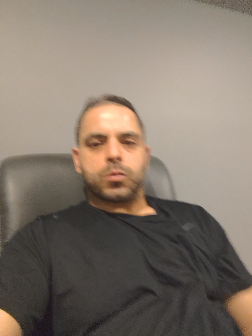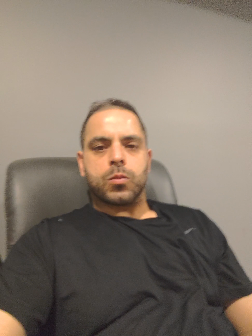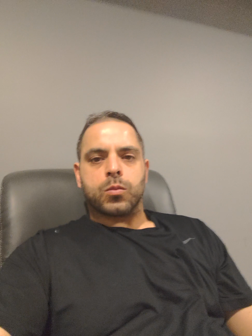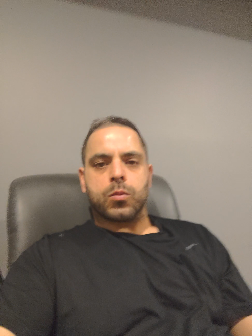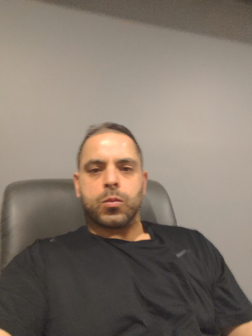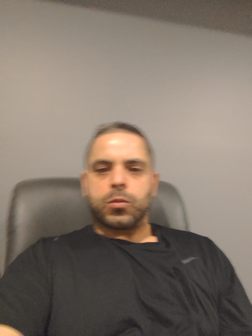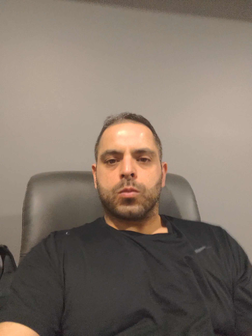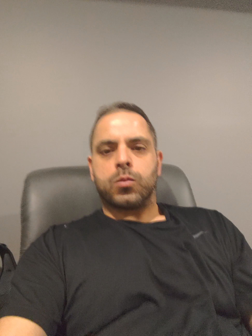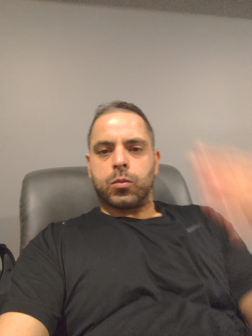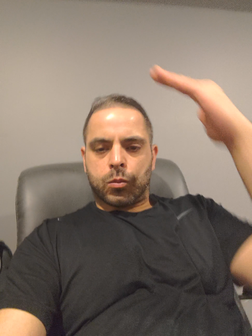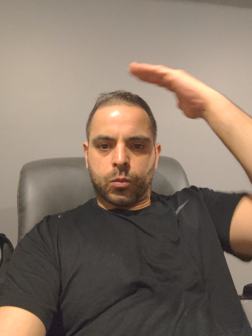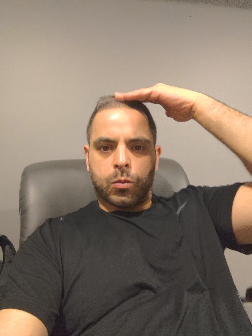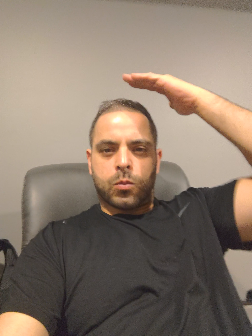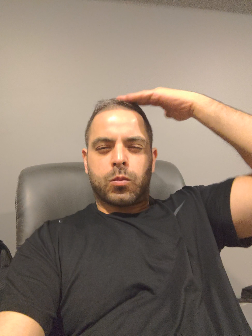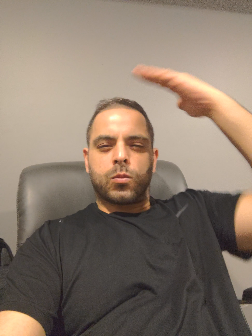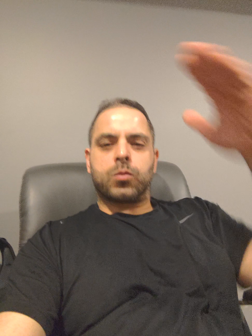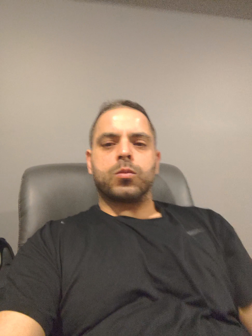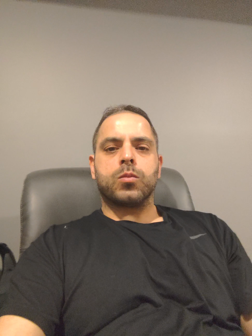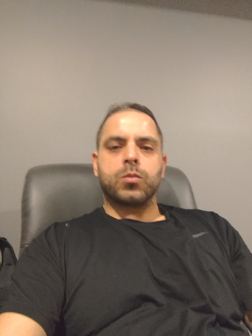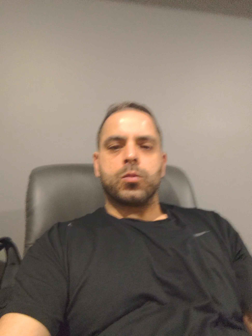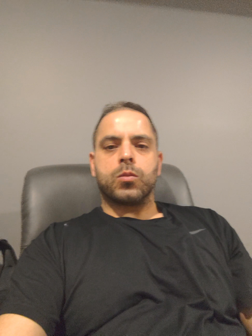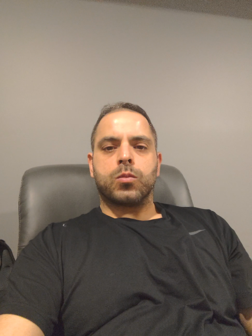hat